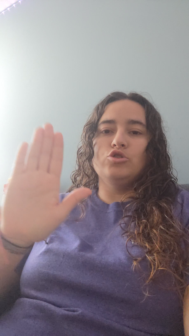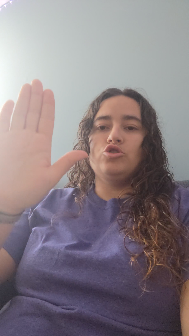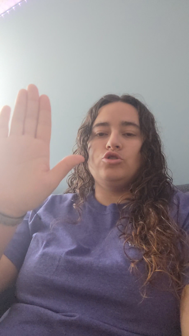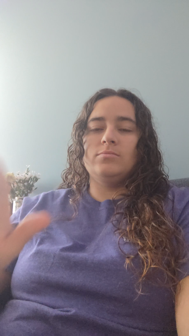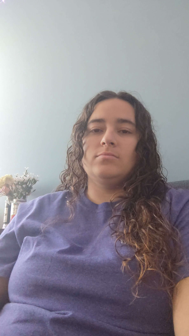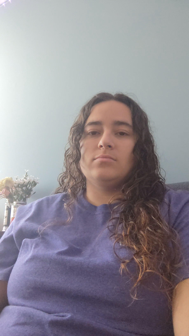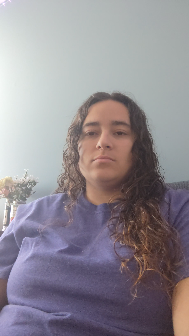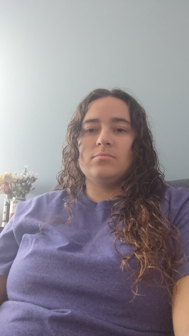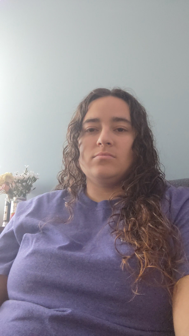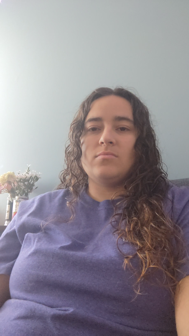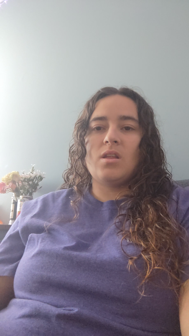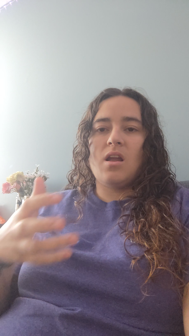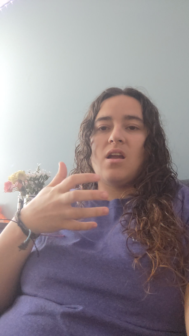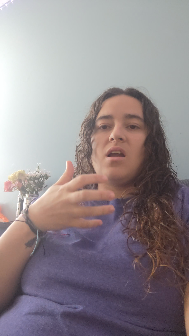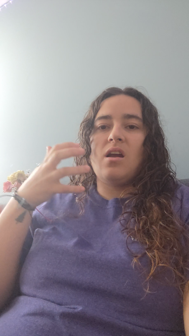a lot